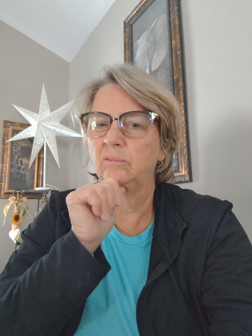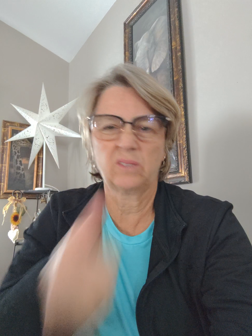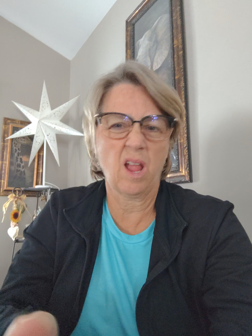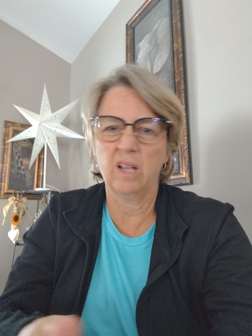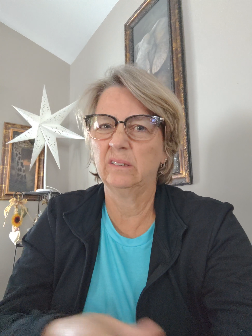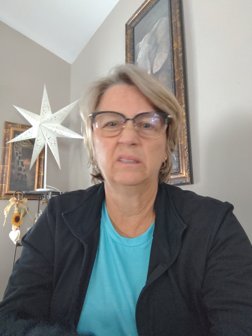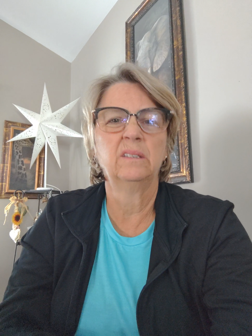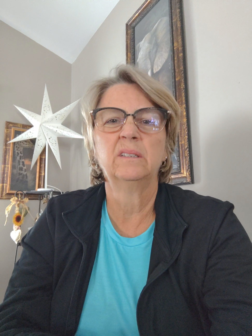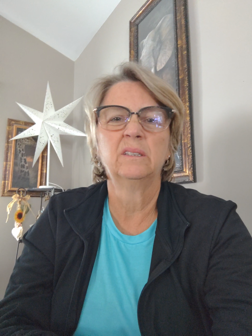not